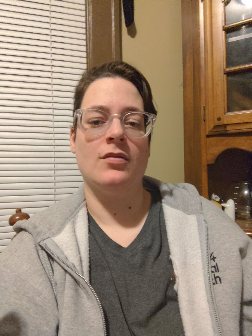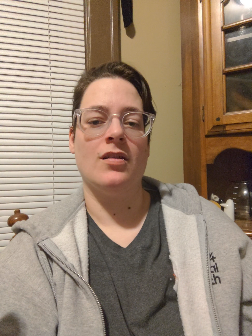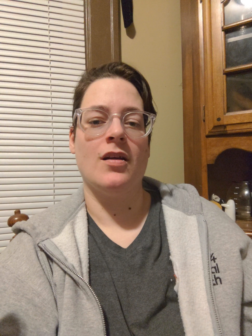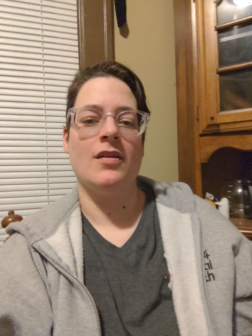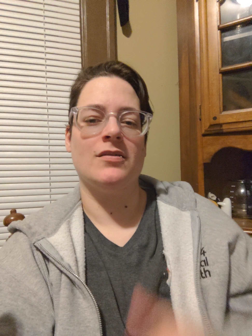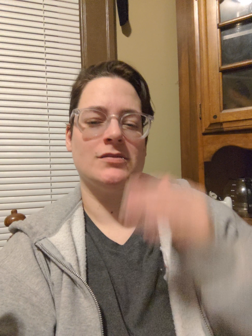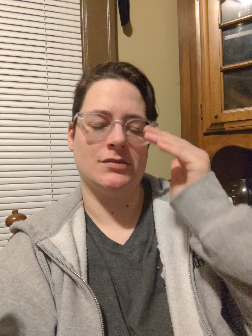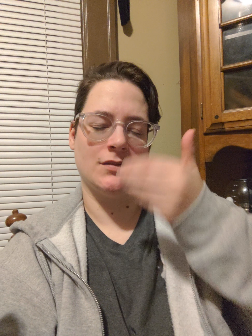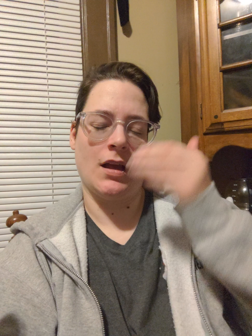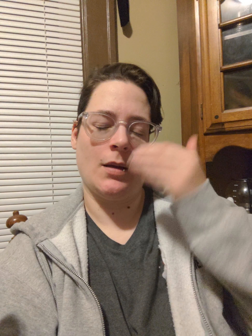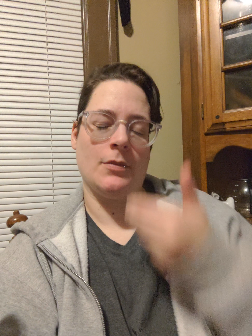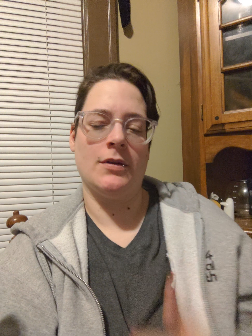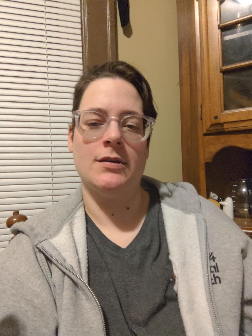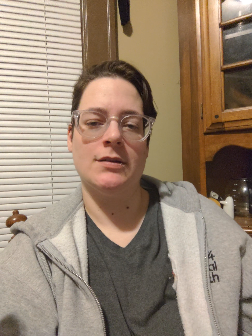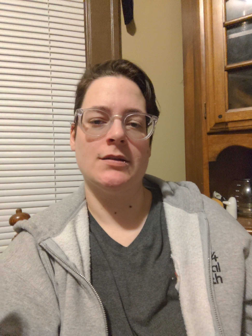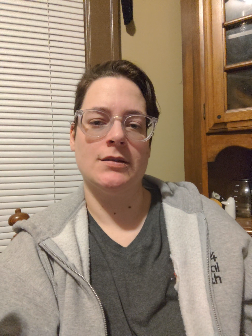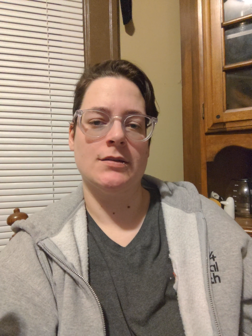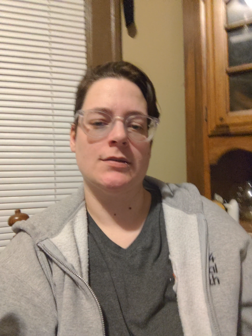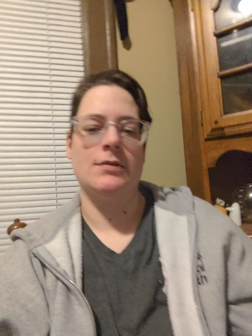sleepy